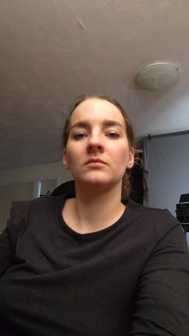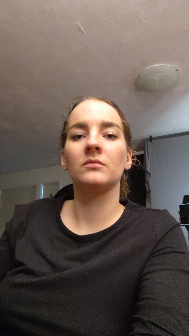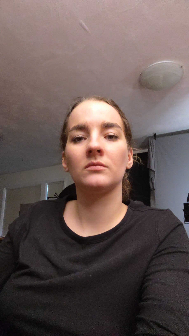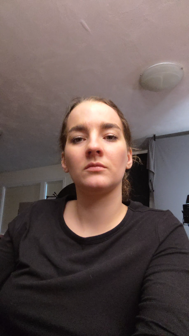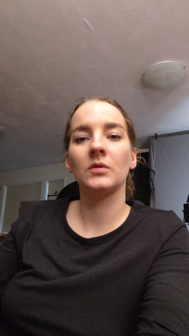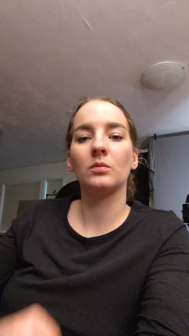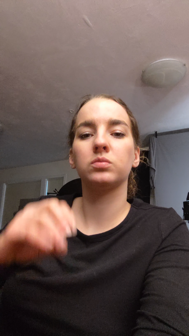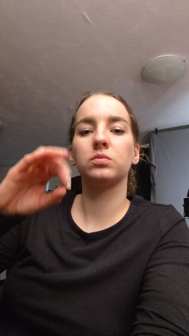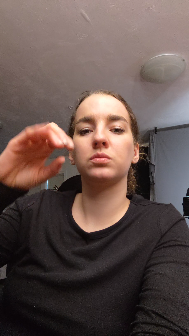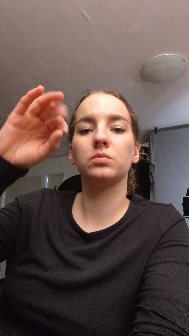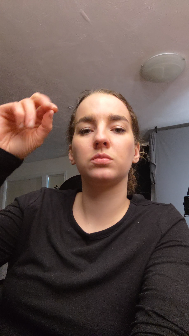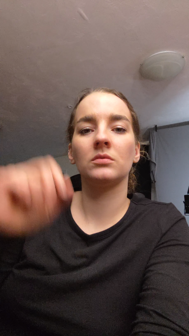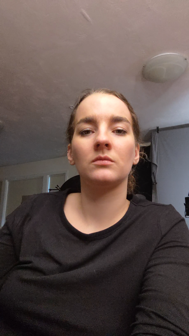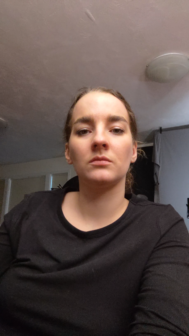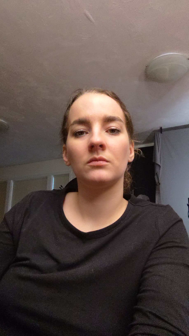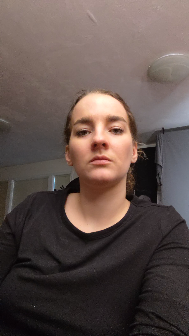bubbles